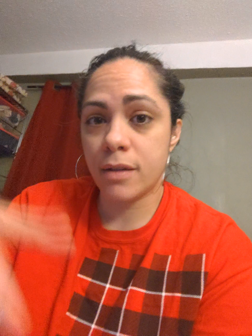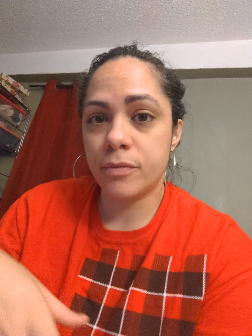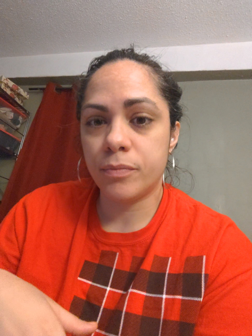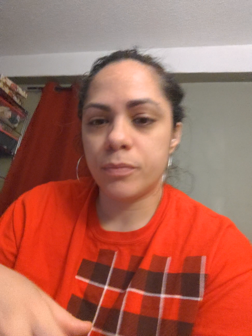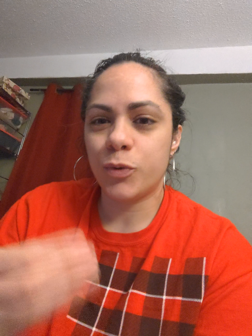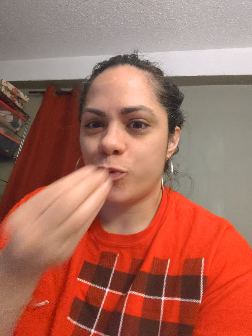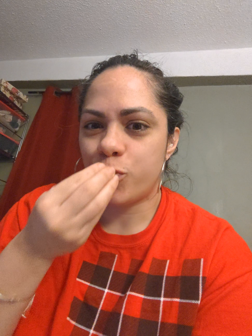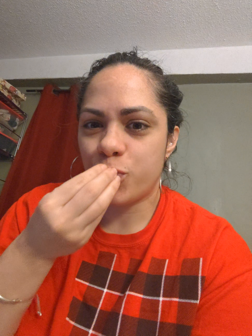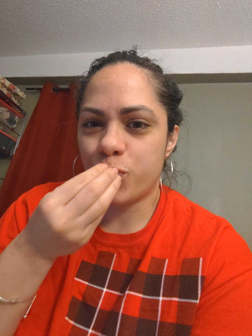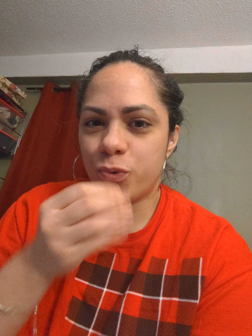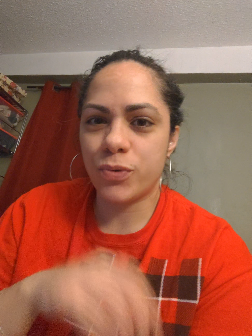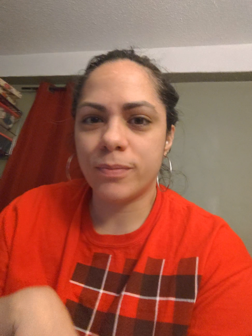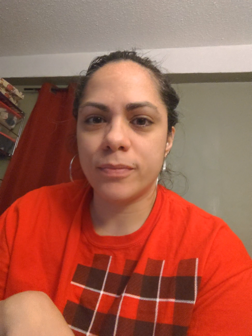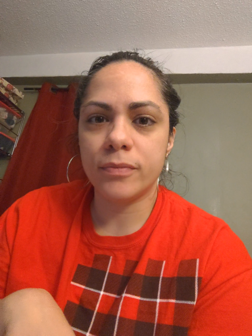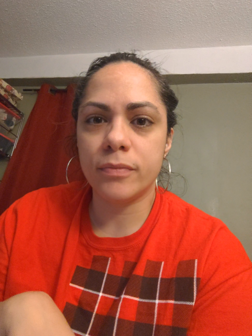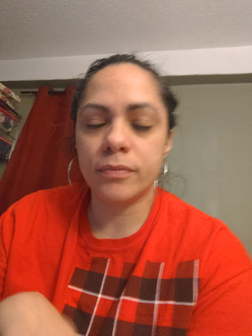food